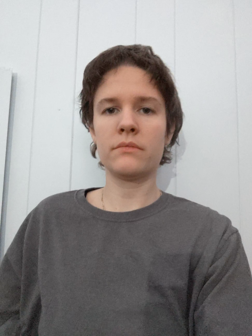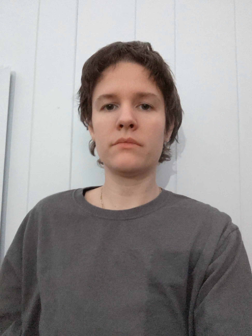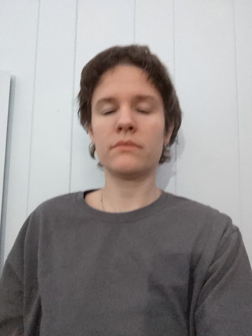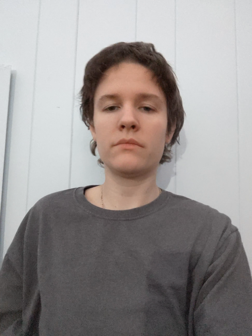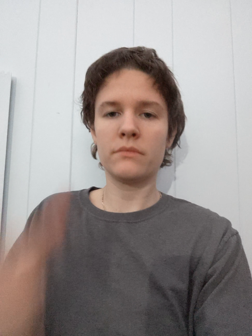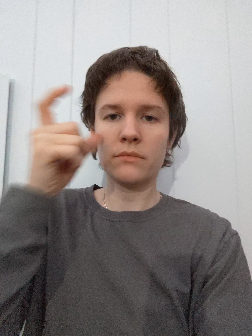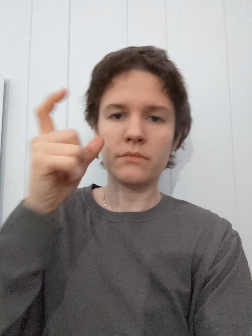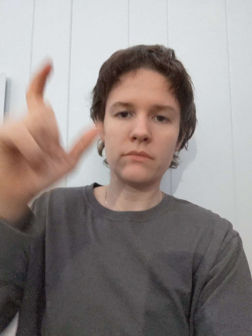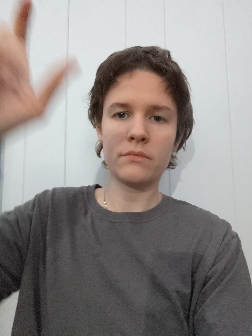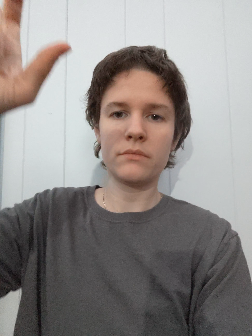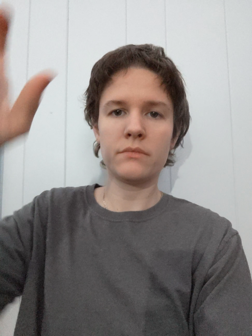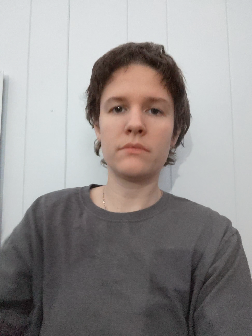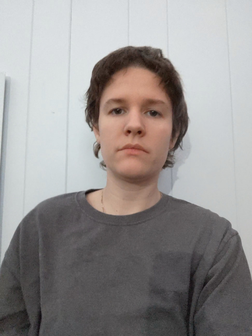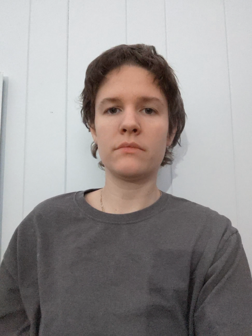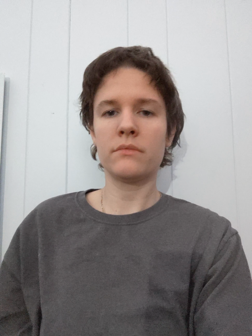moon